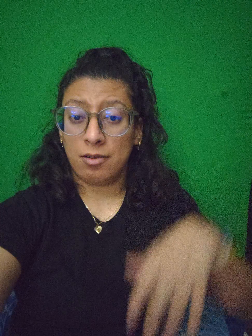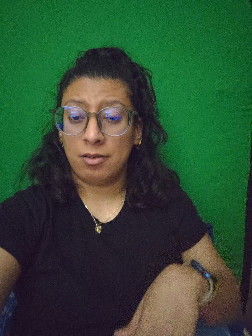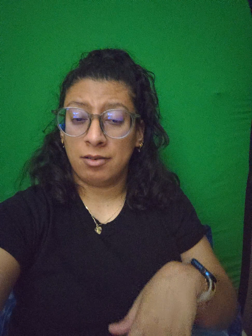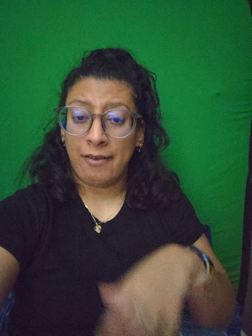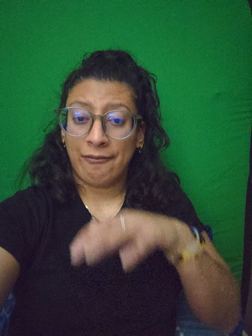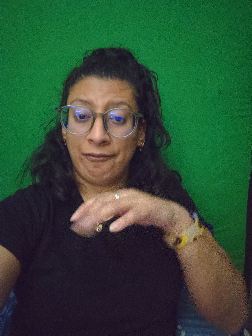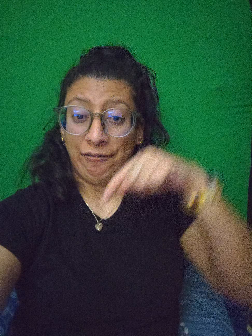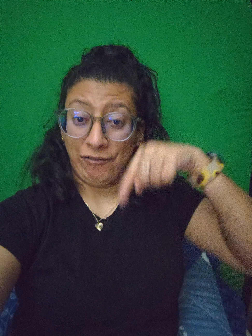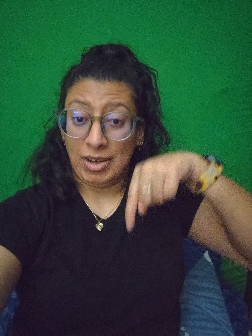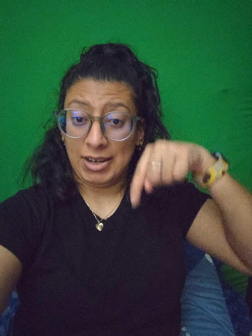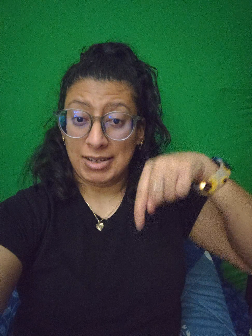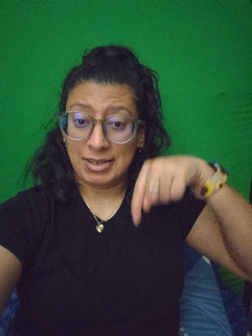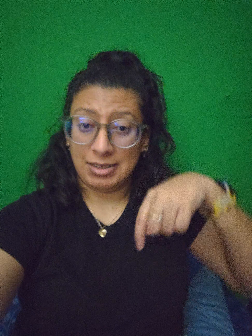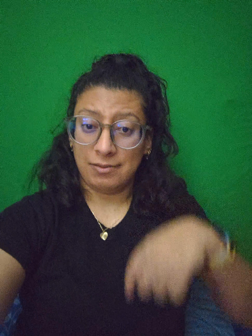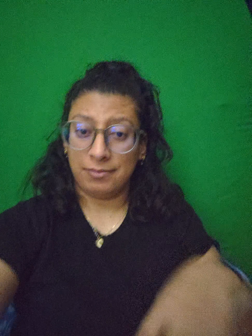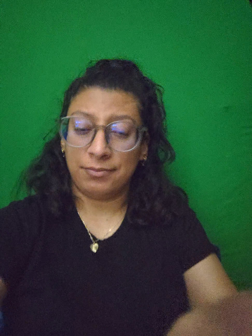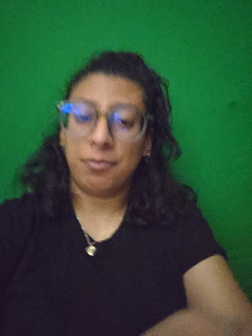feet